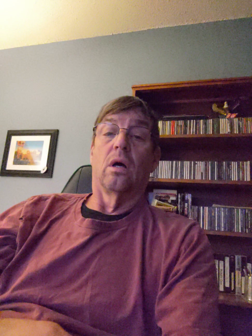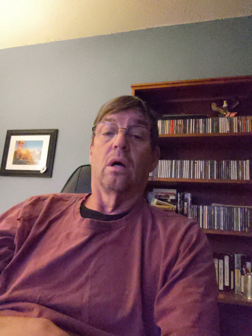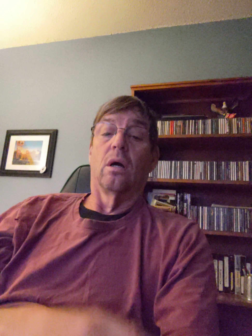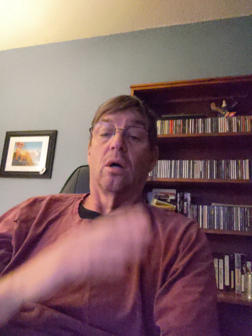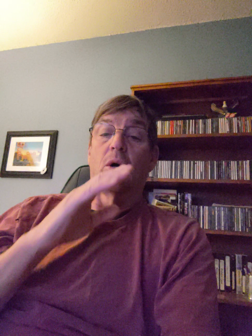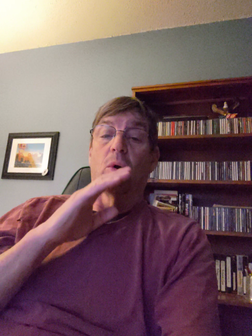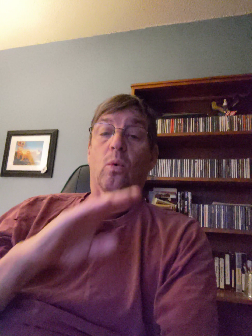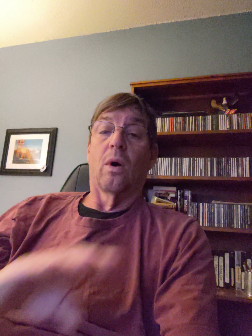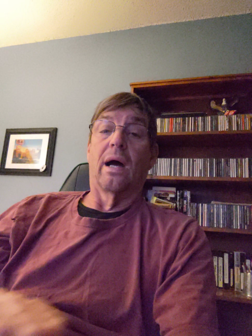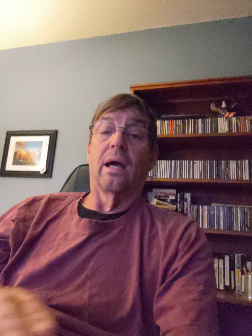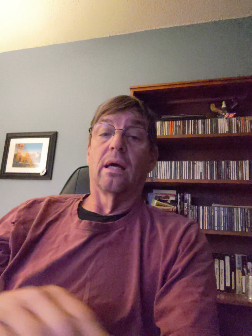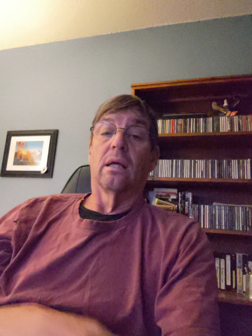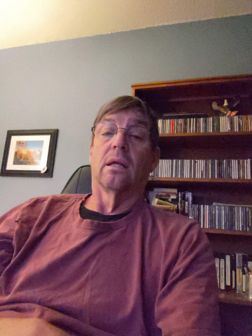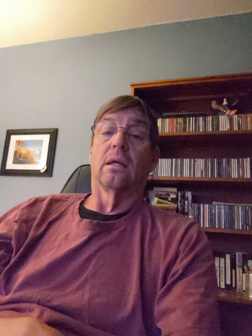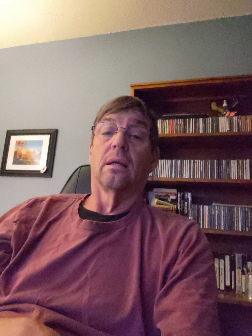quiet